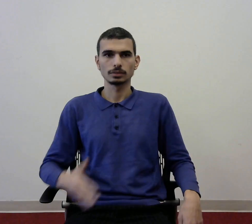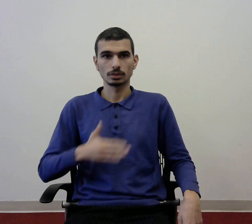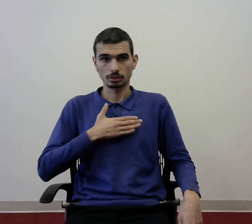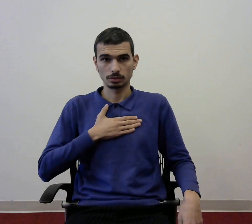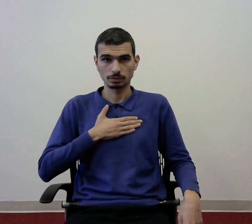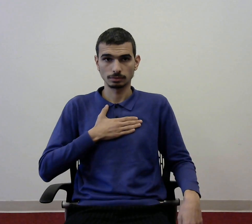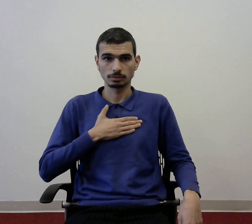mən